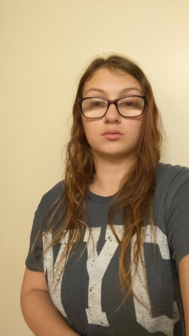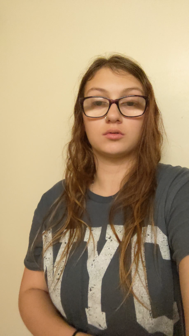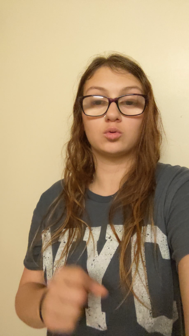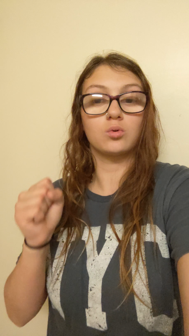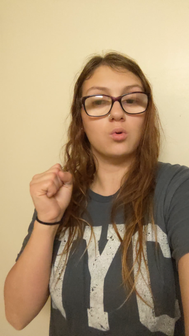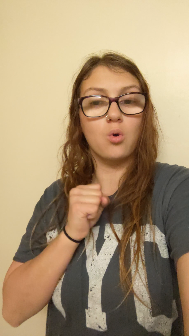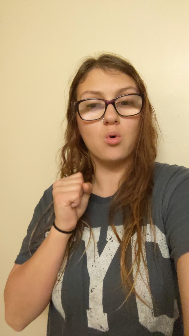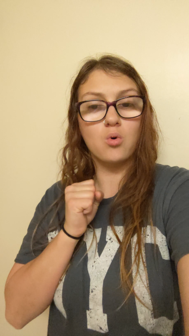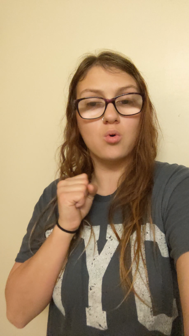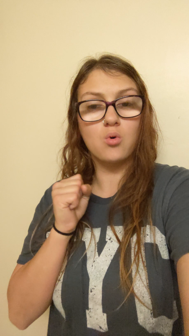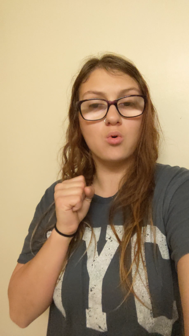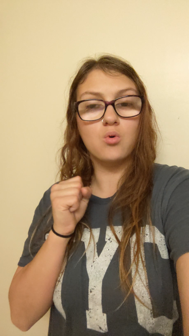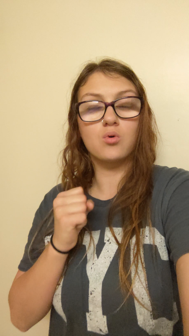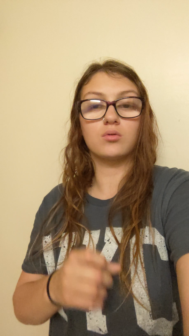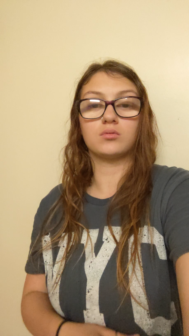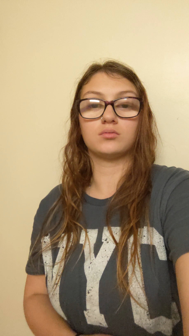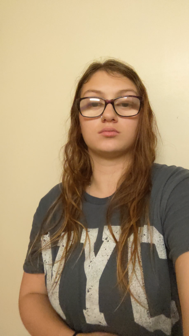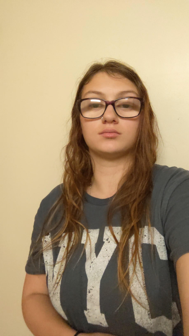cold